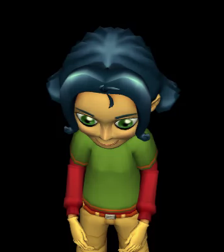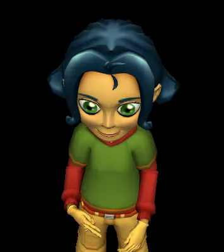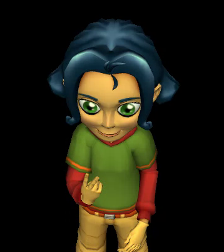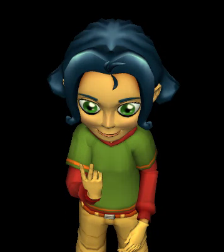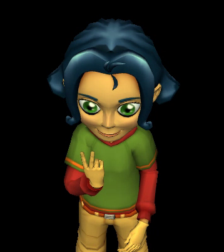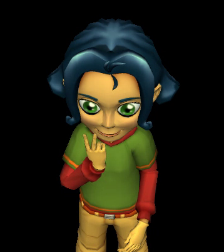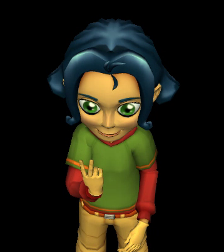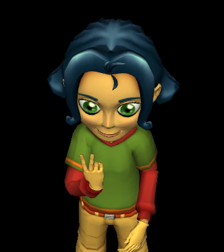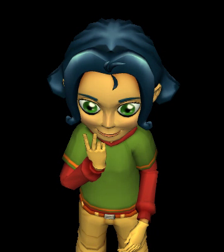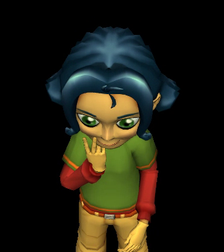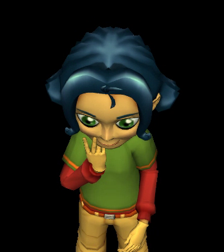يدخن